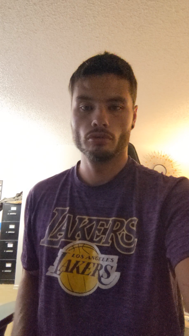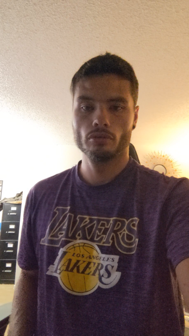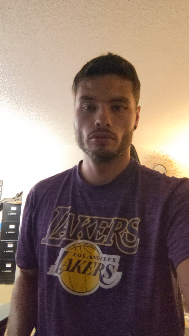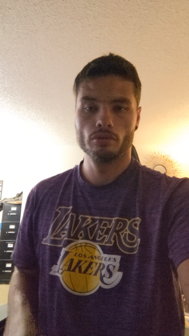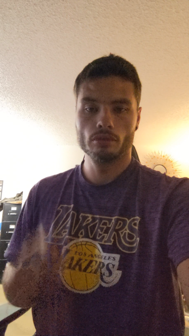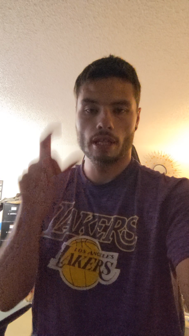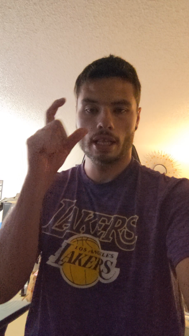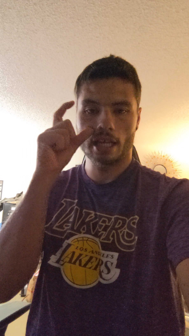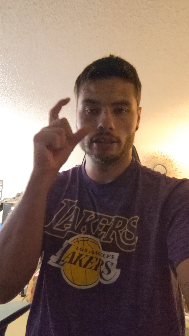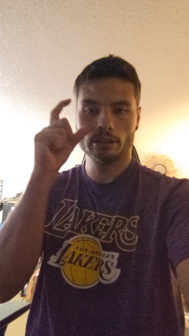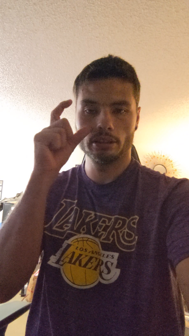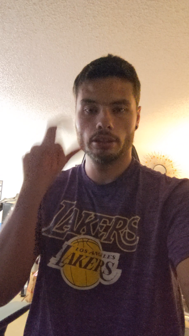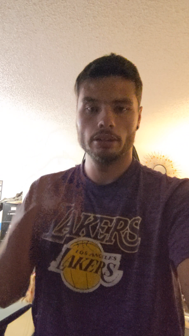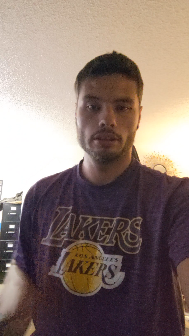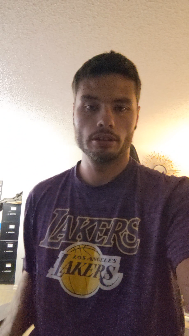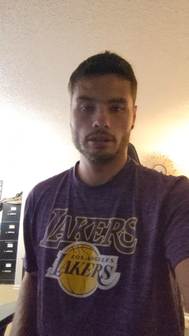glasses